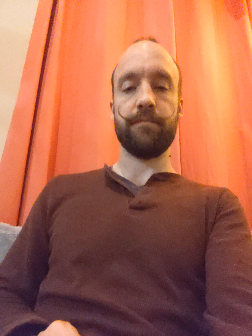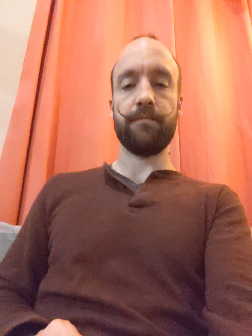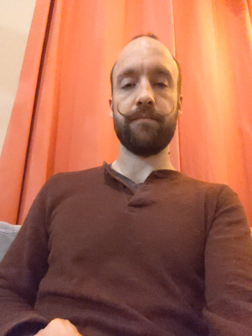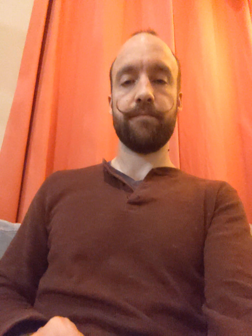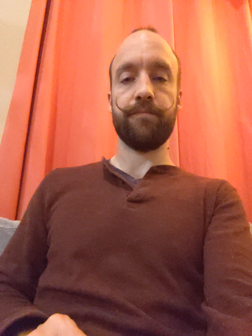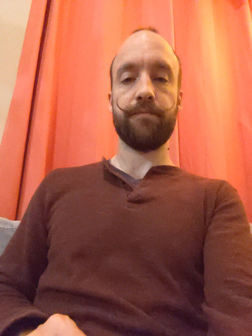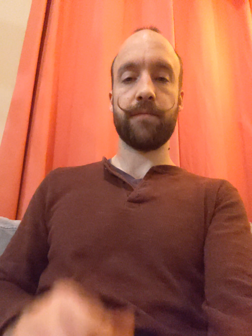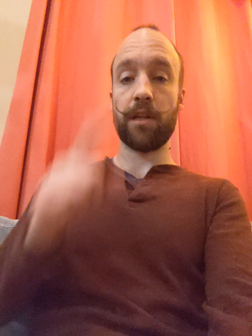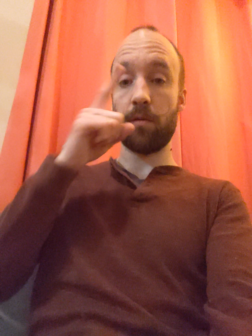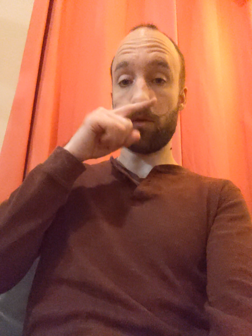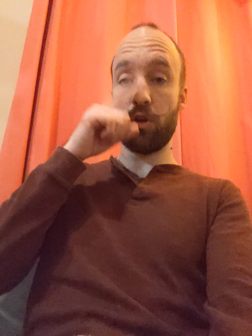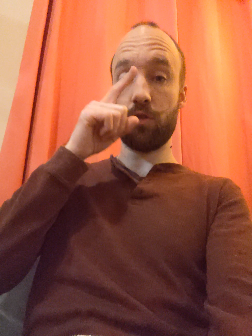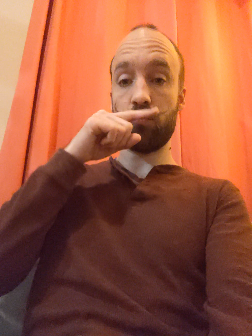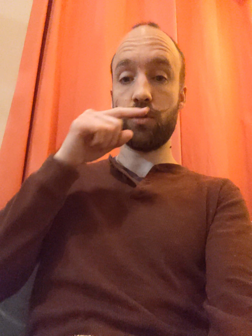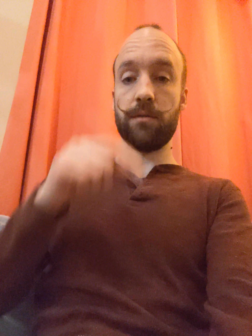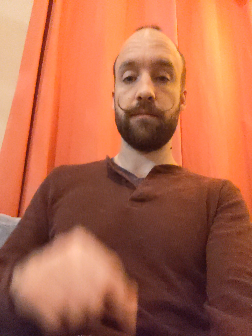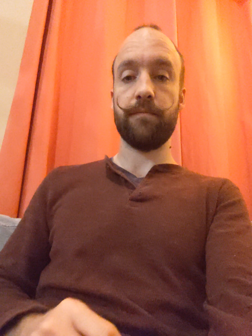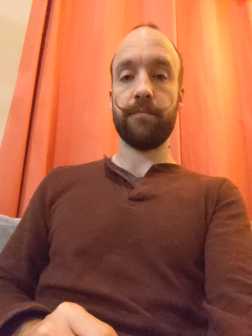mouse